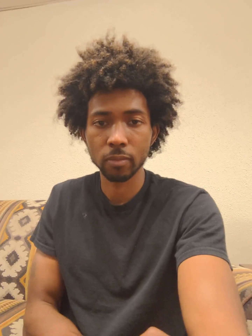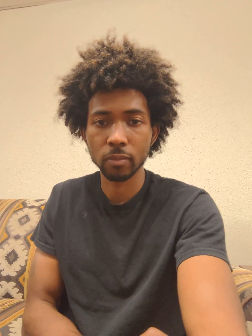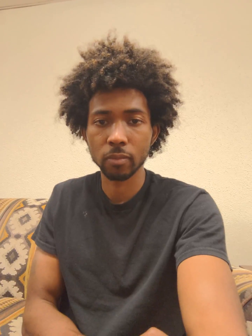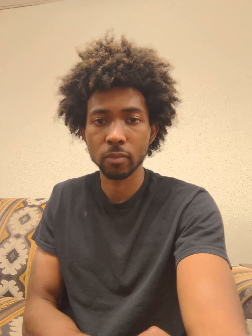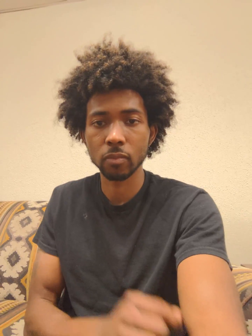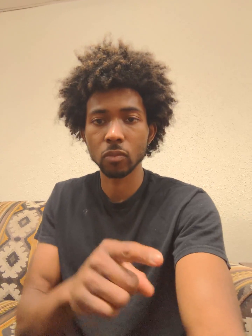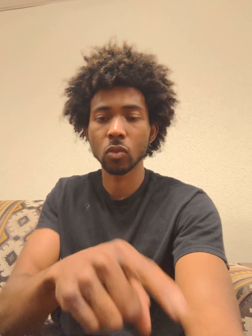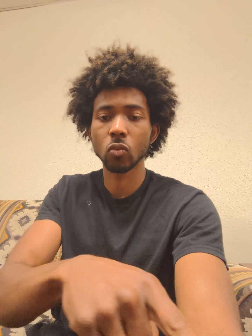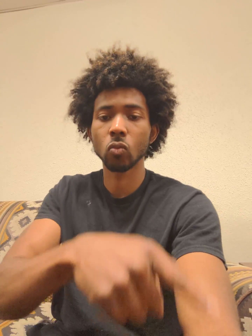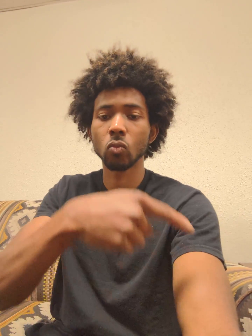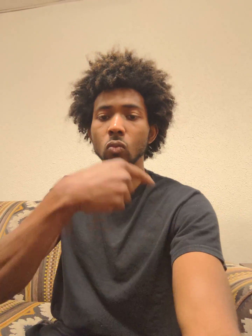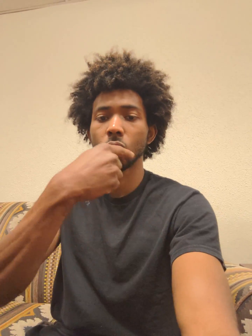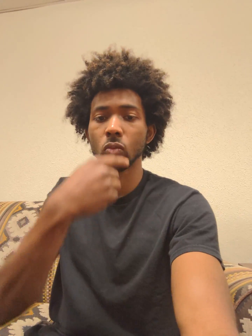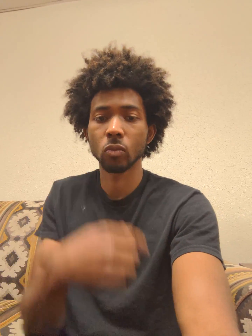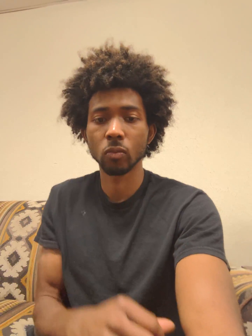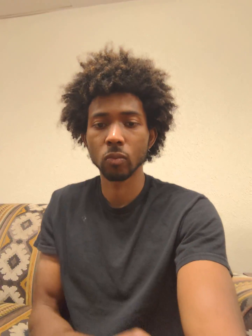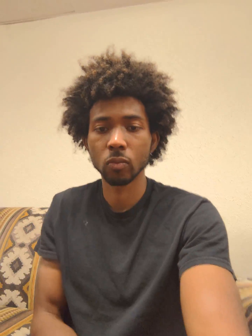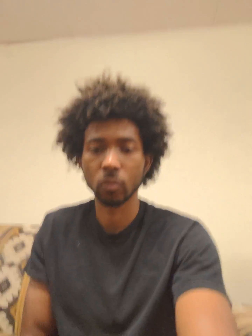long